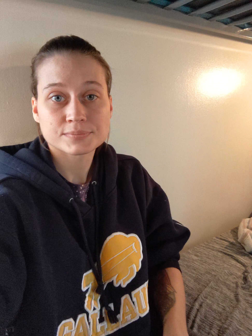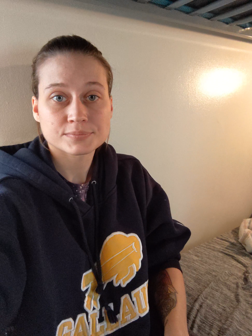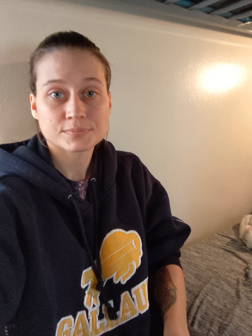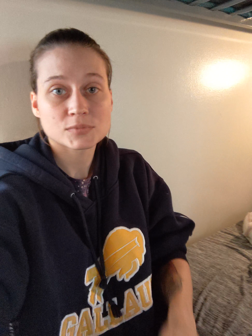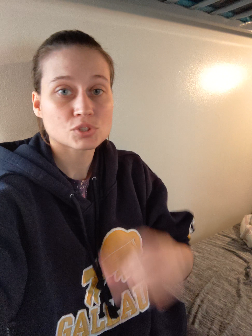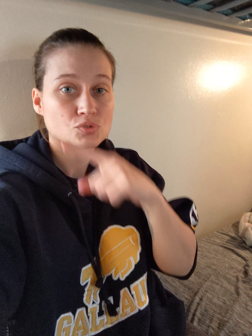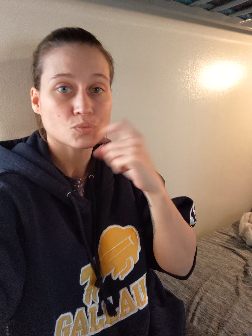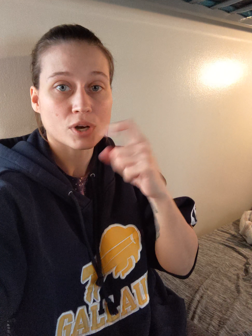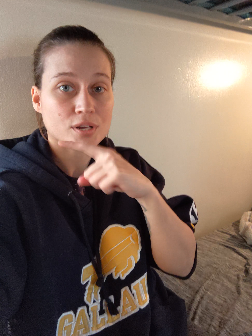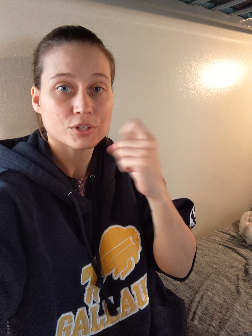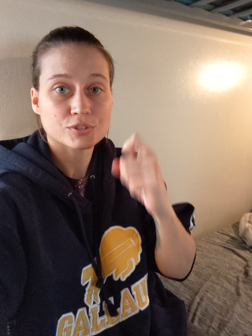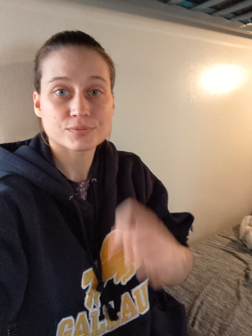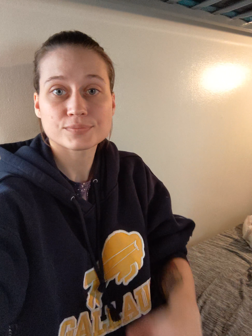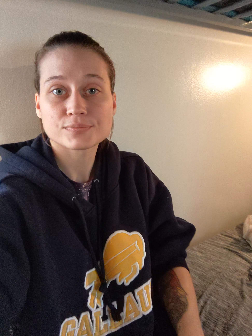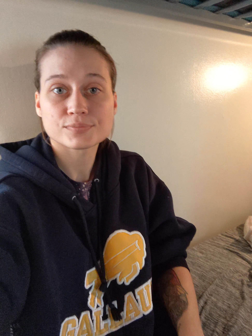dryer